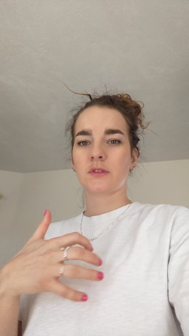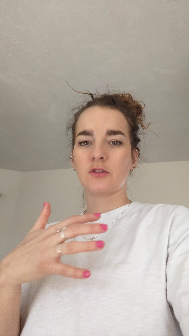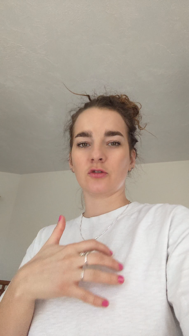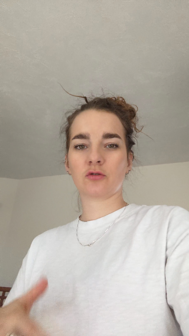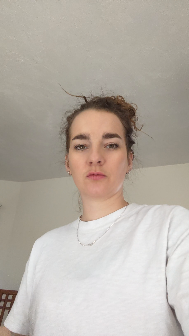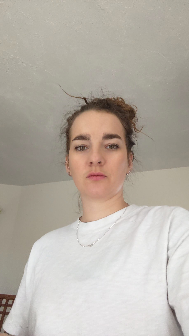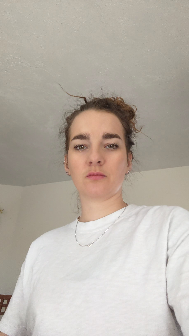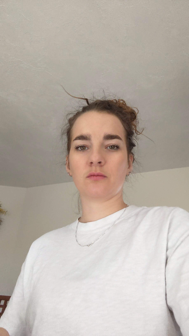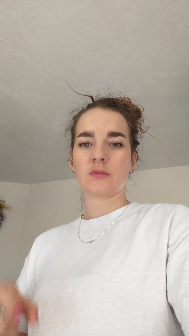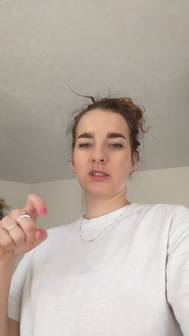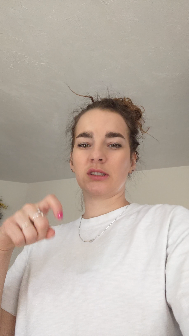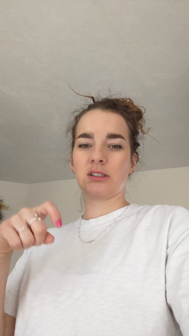need